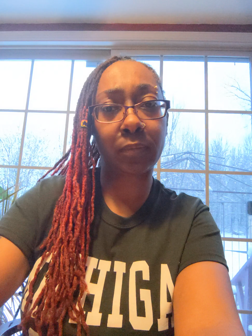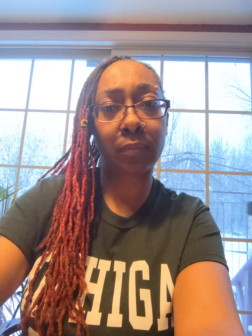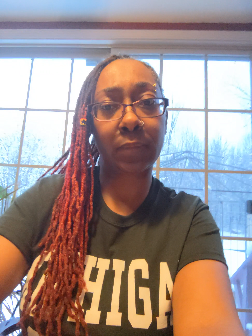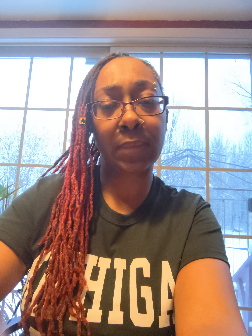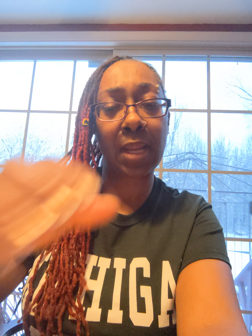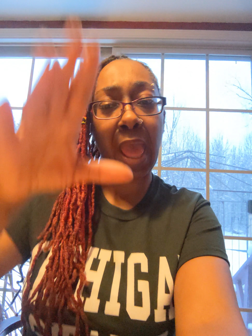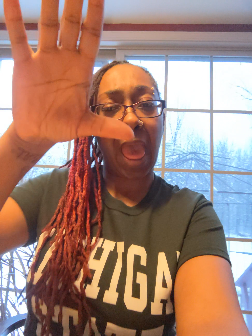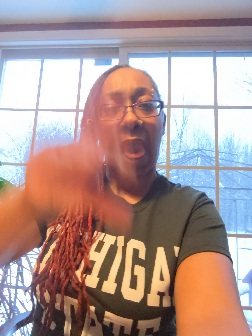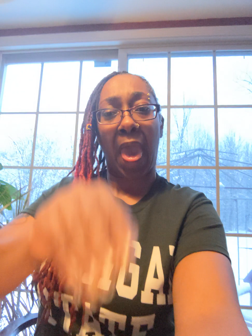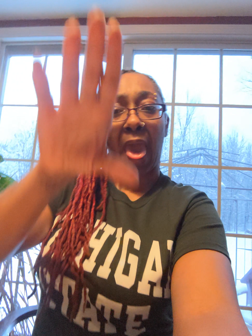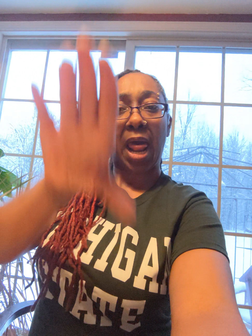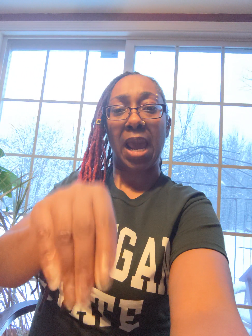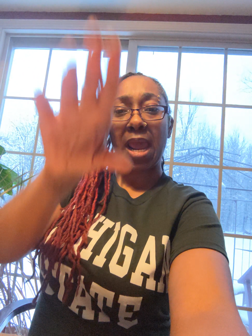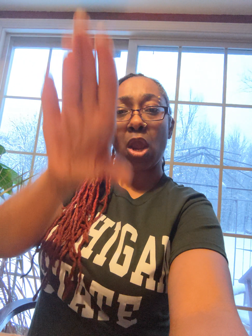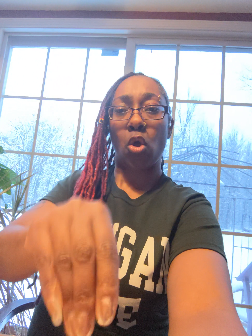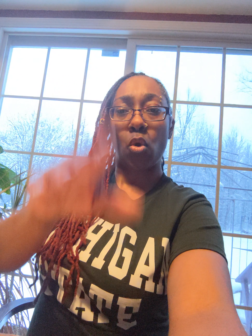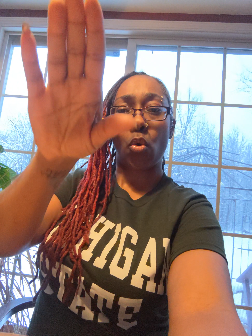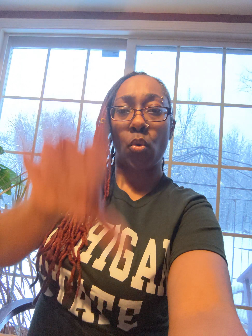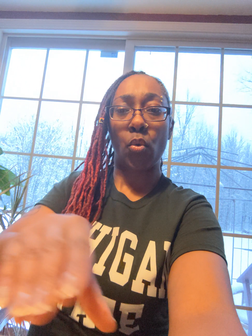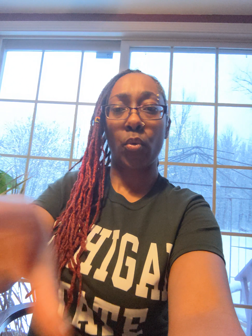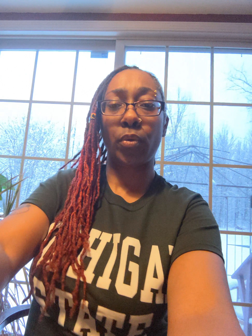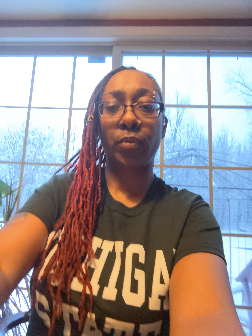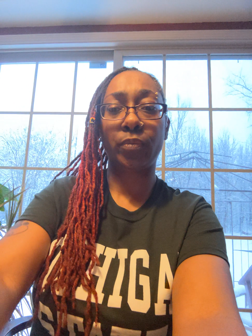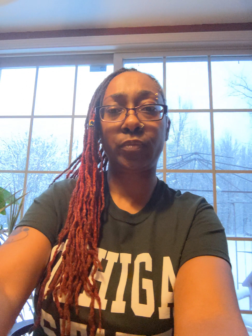alligator